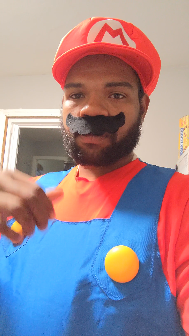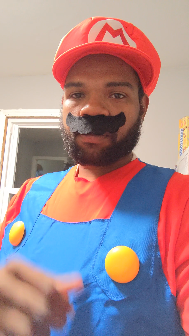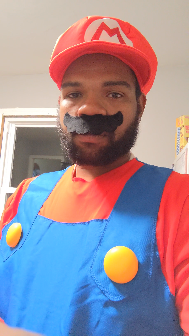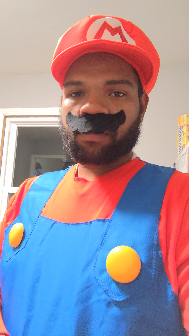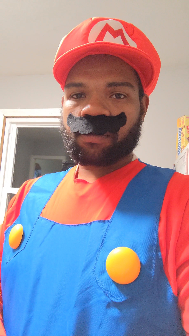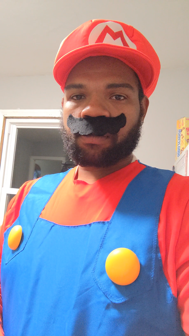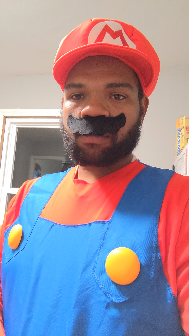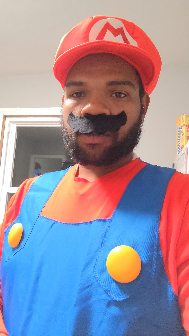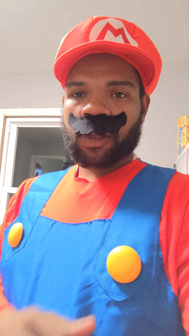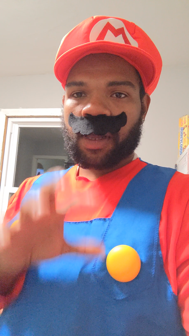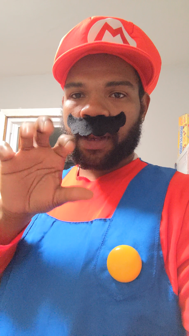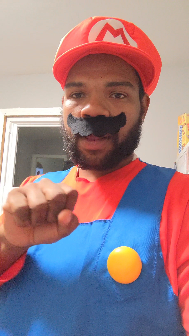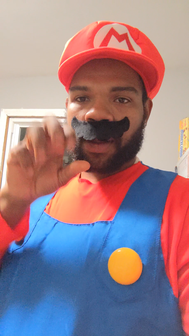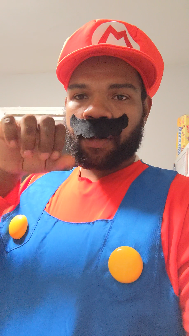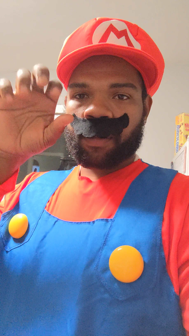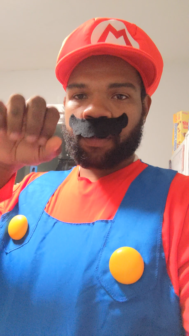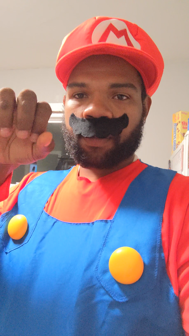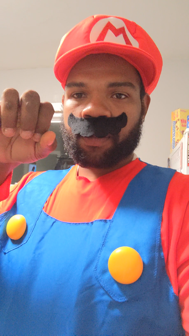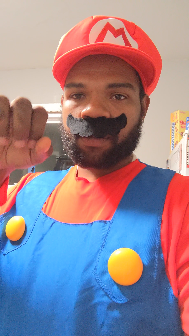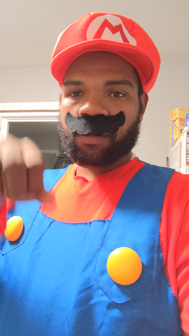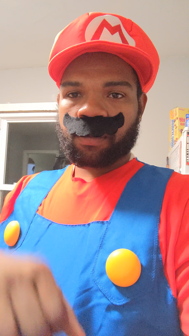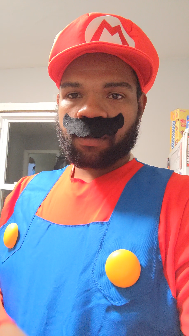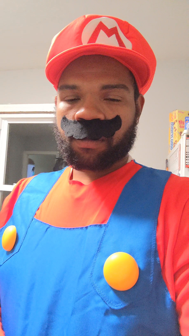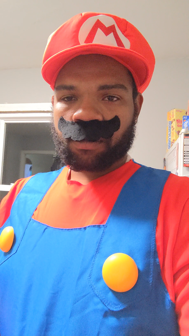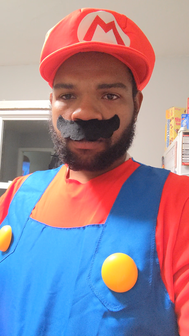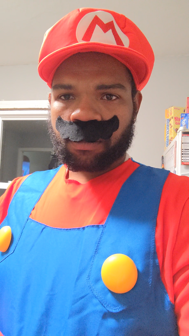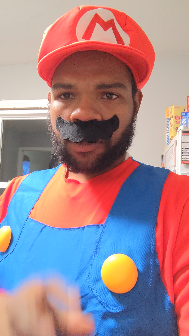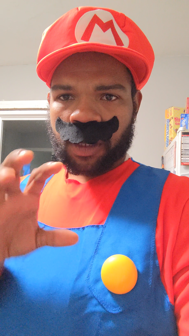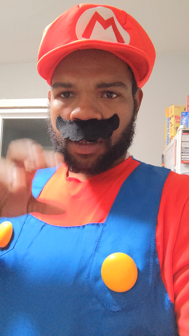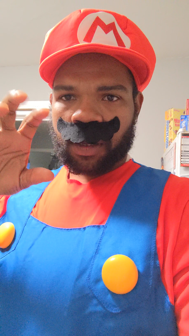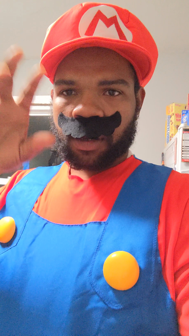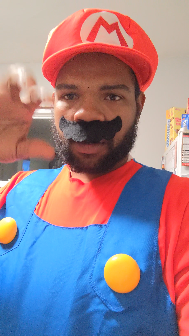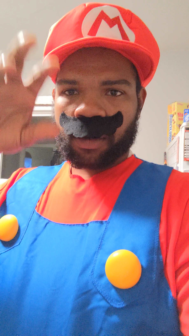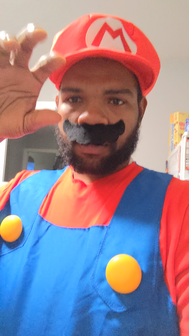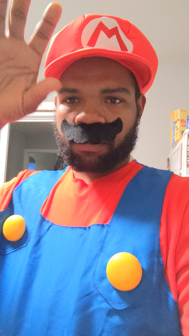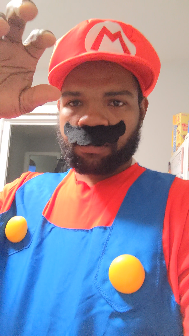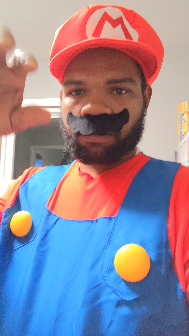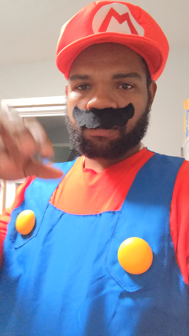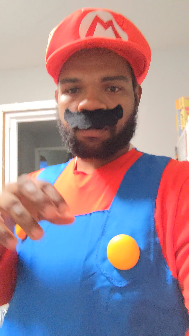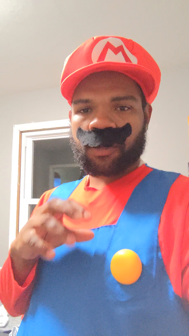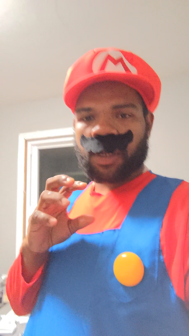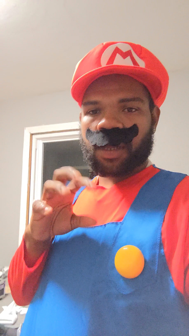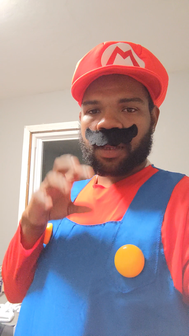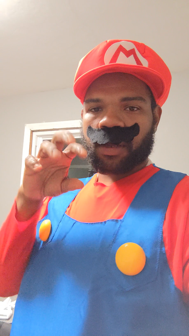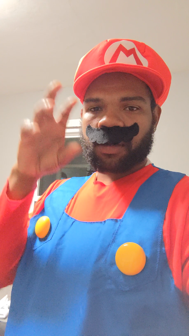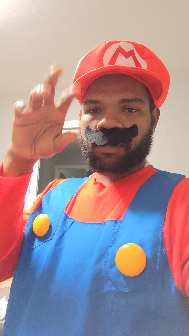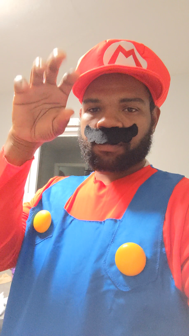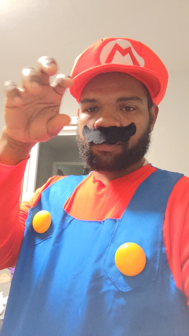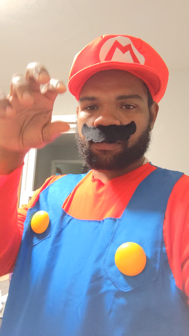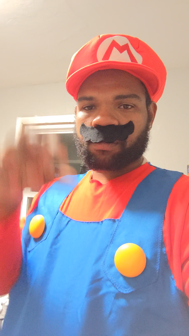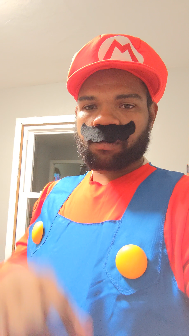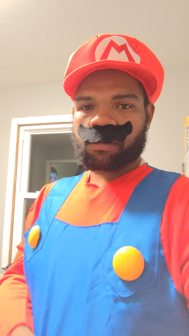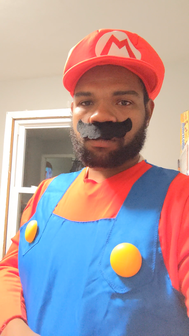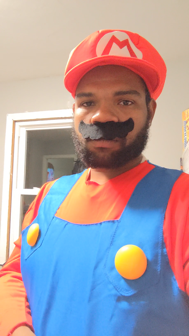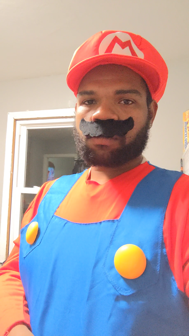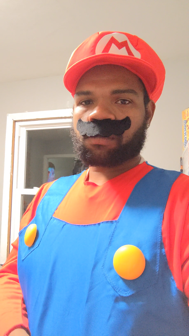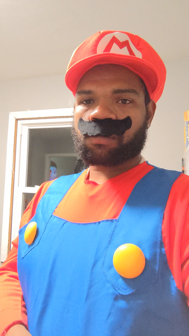climb